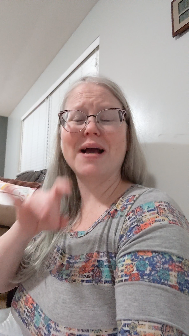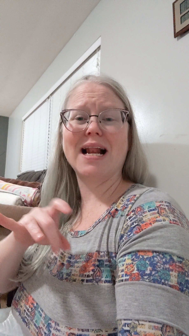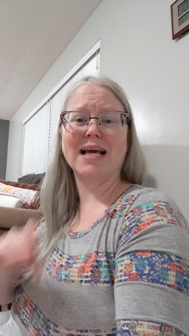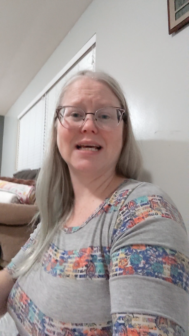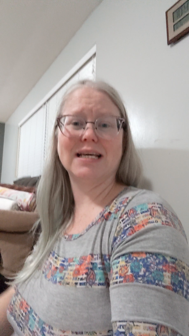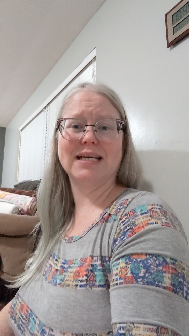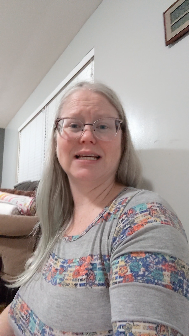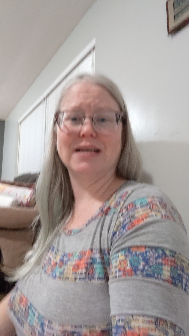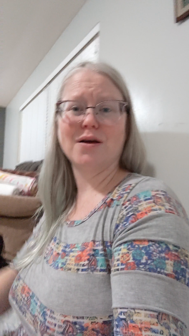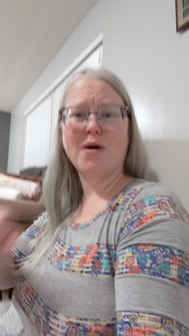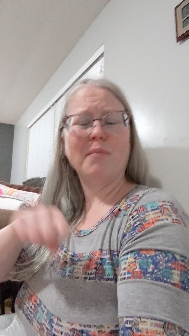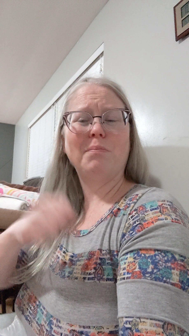broken